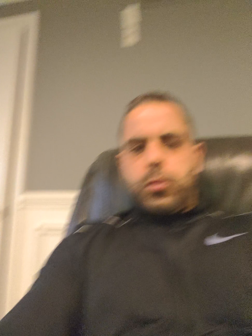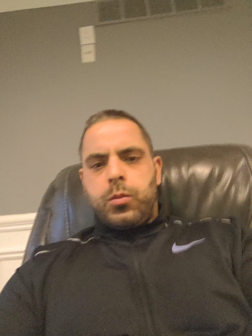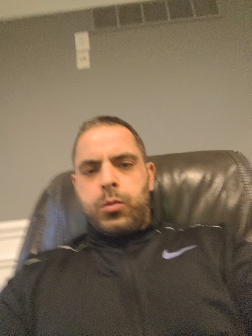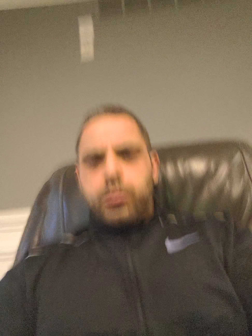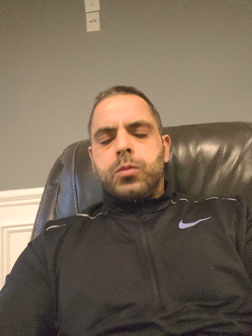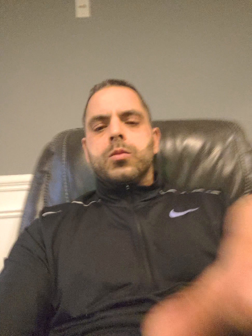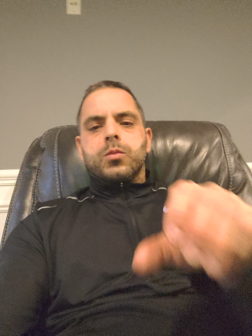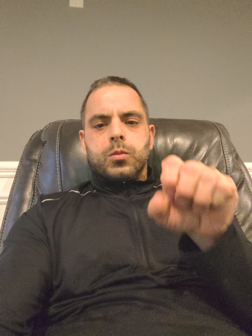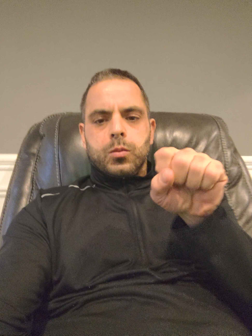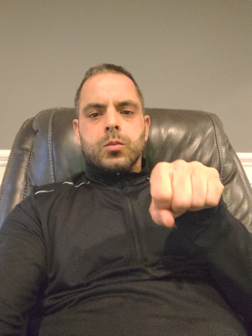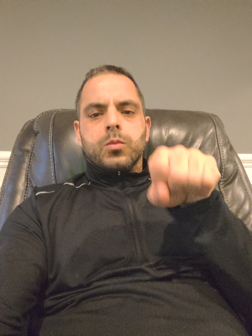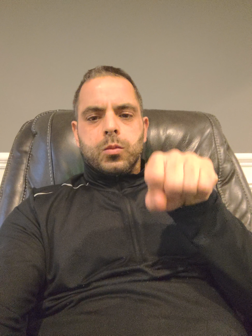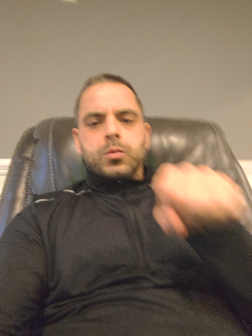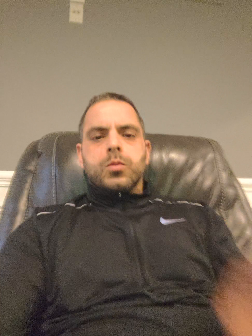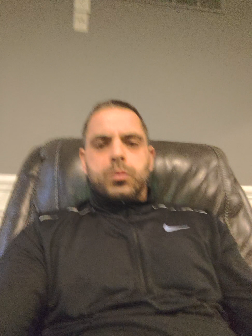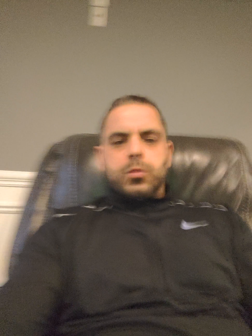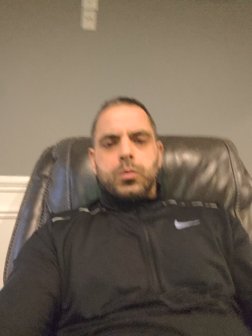yes